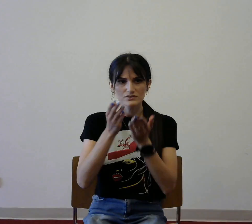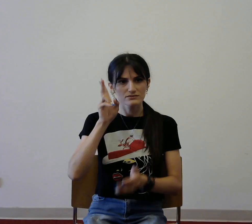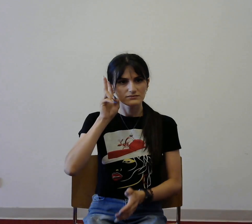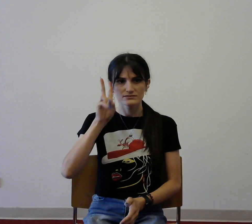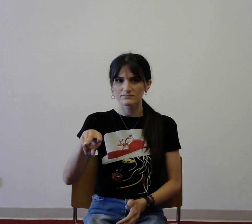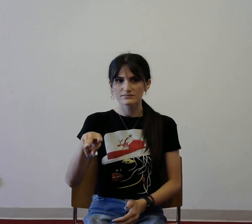bilmir